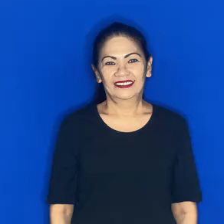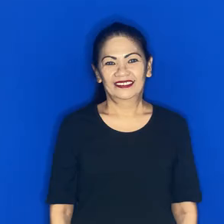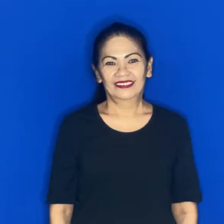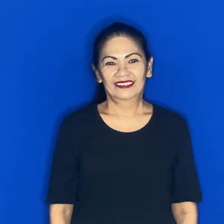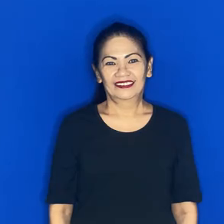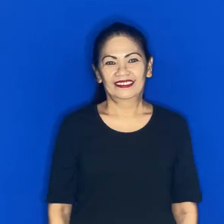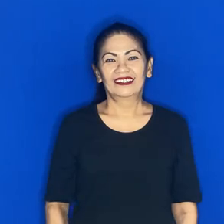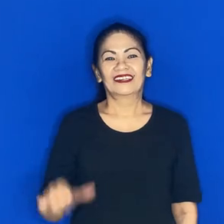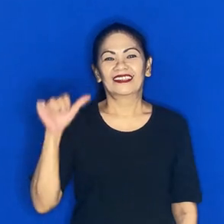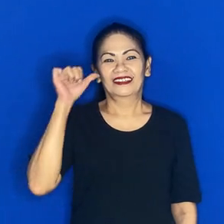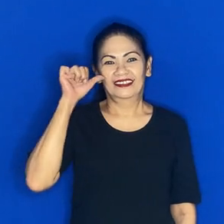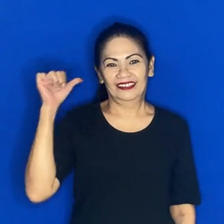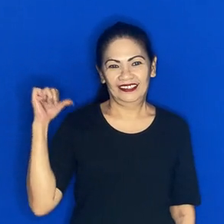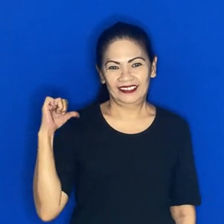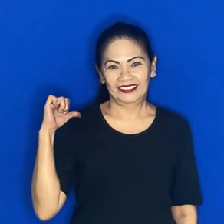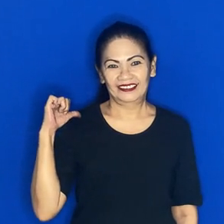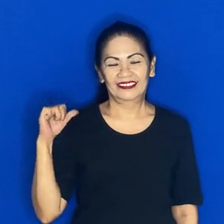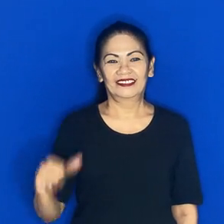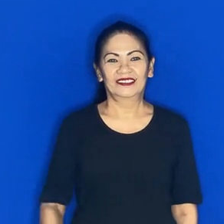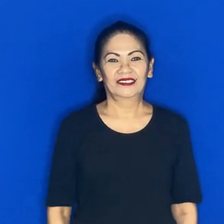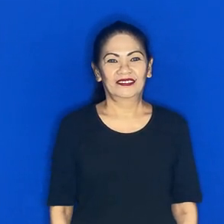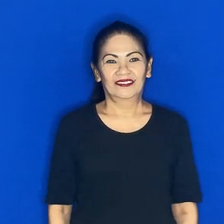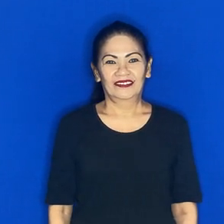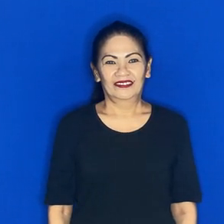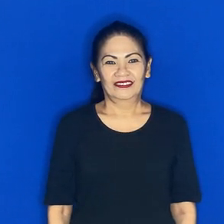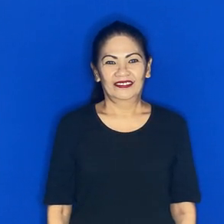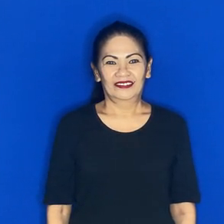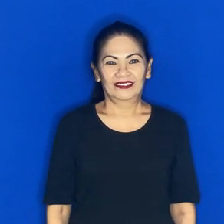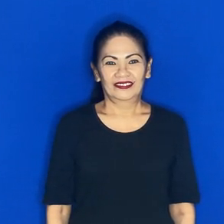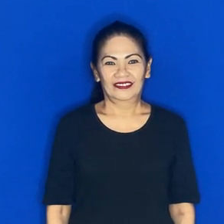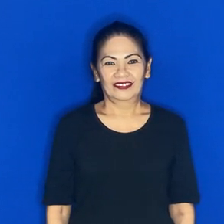yesterday